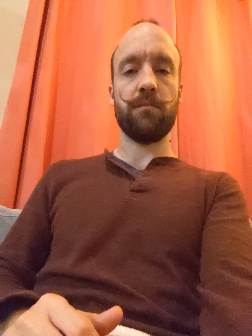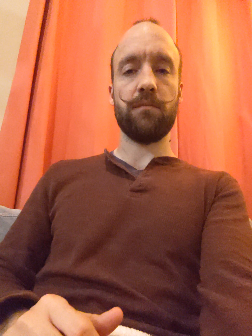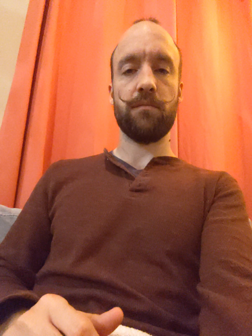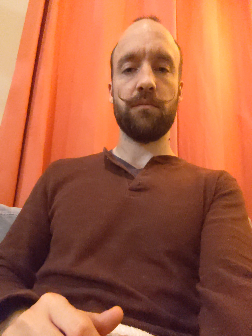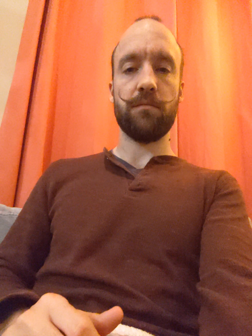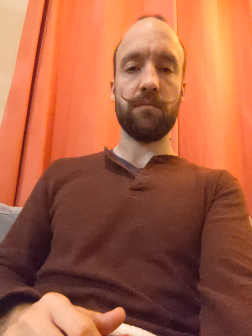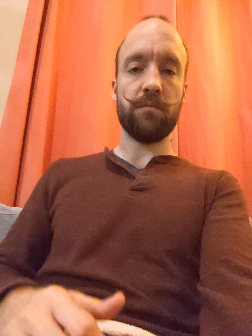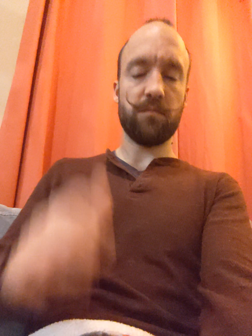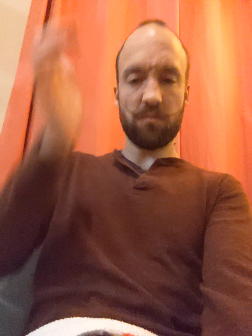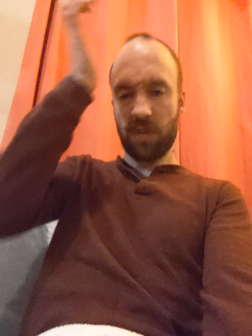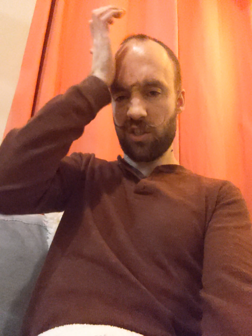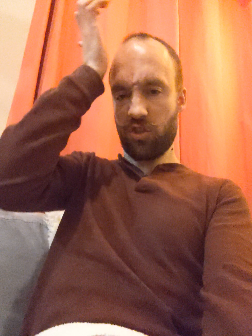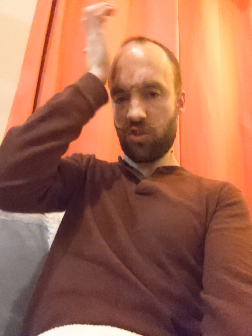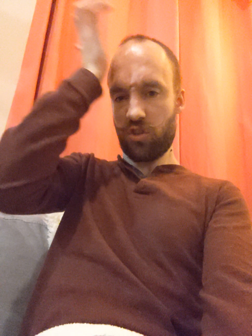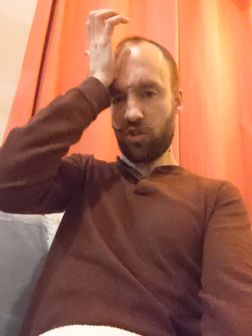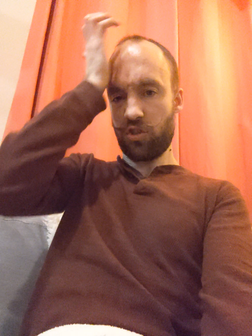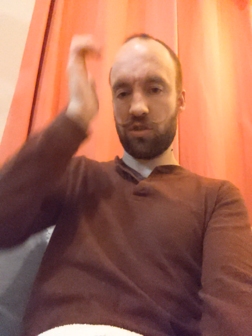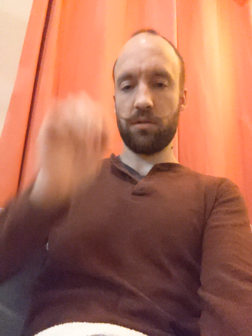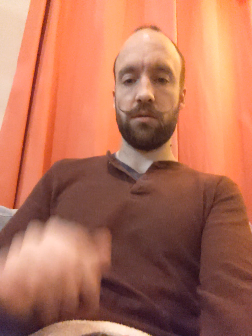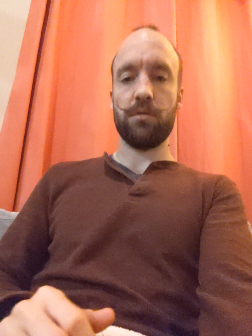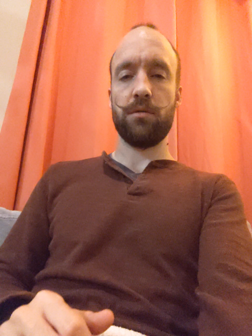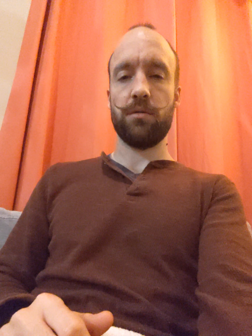garbage